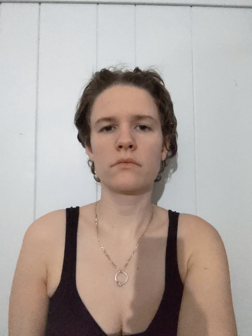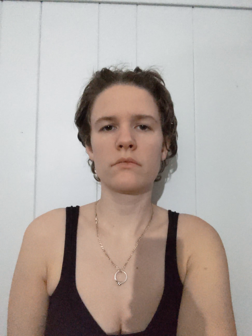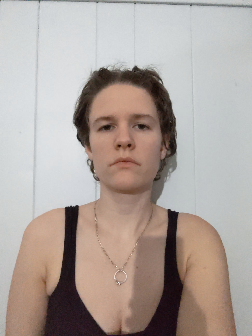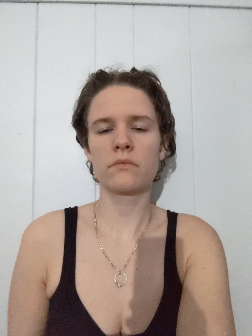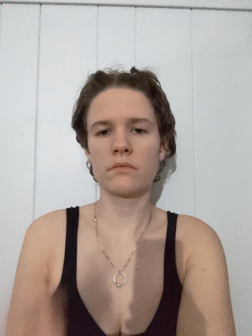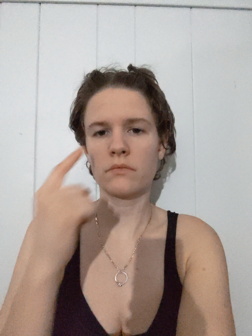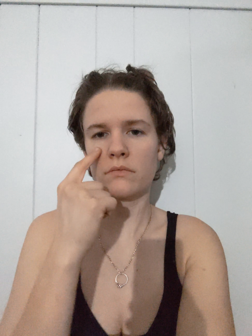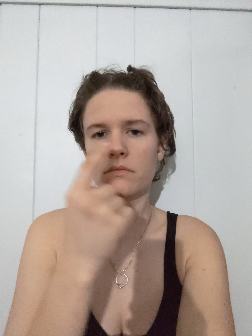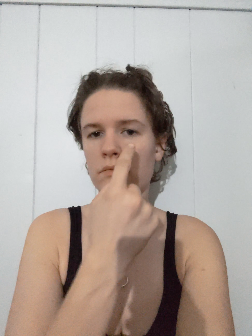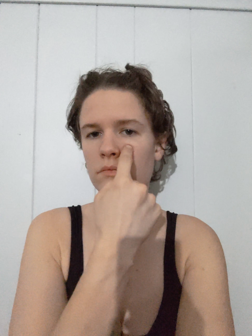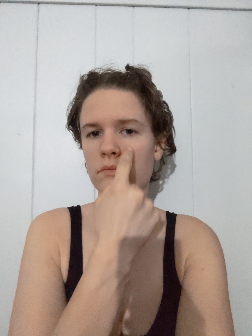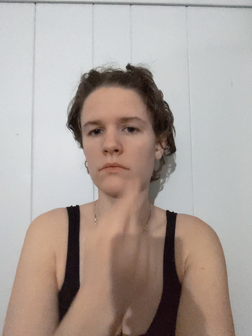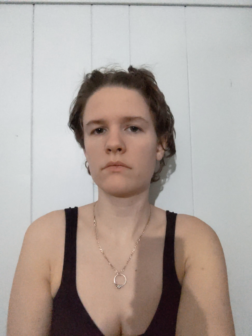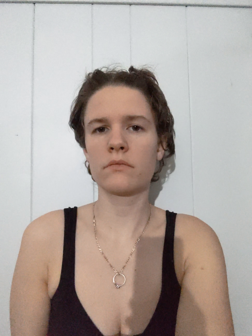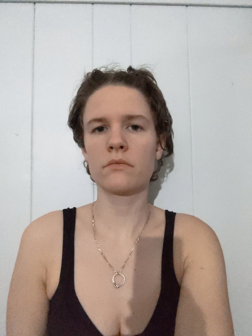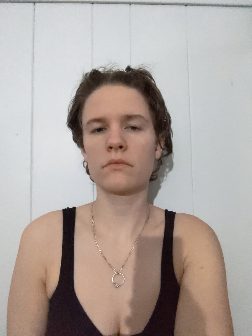eye